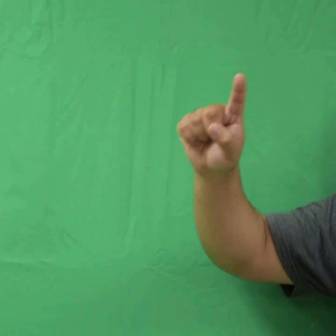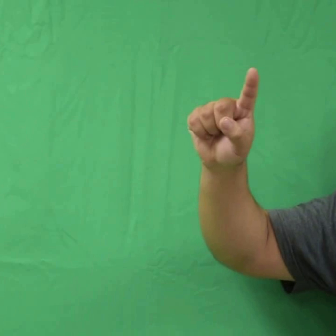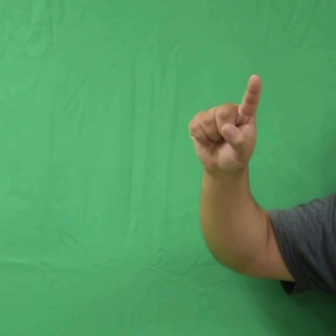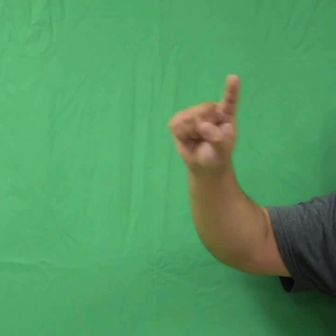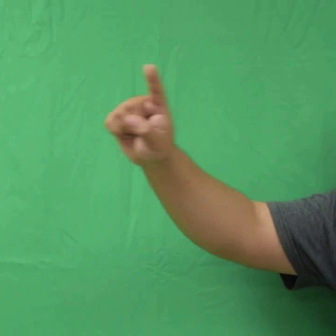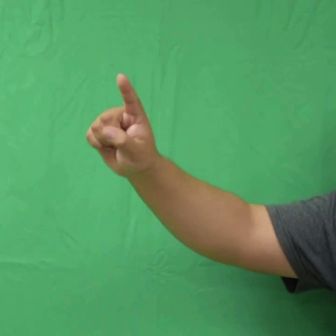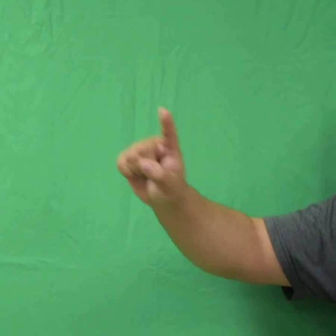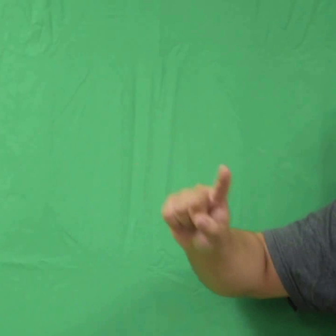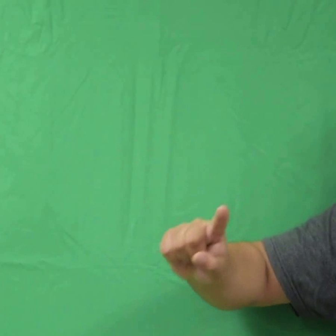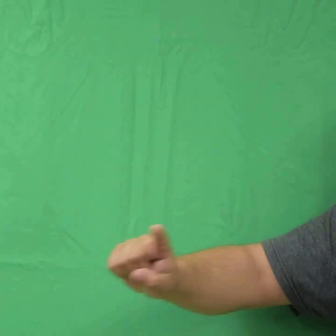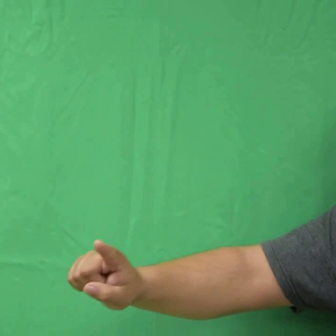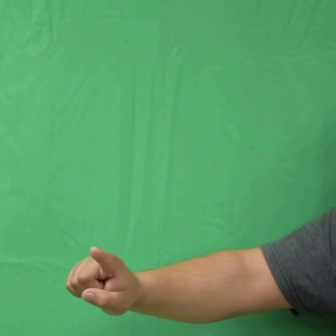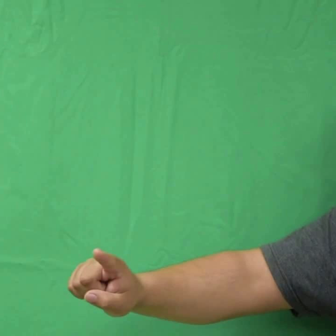Z